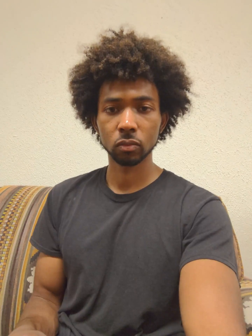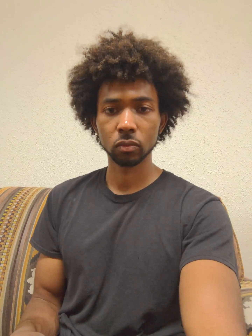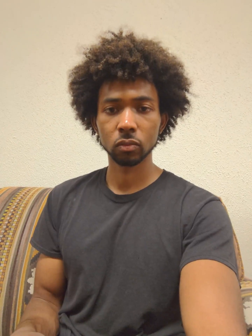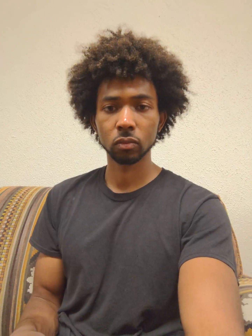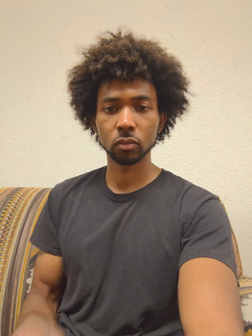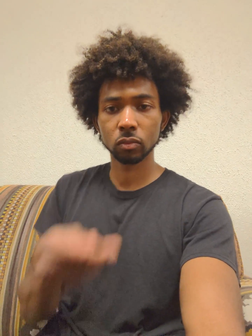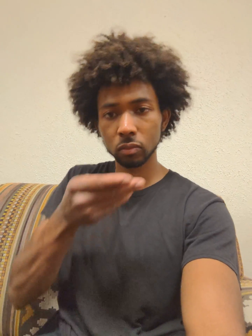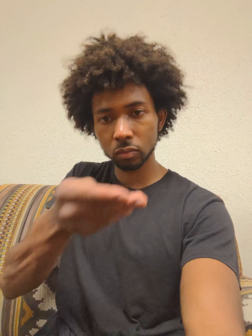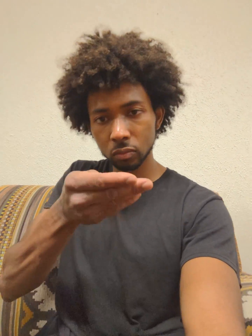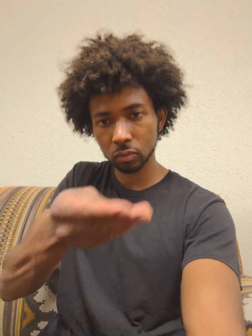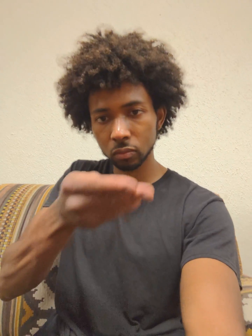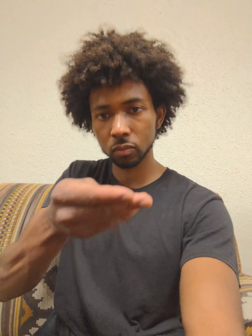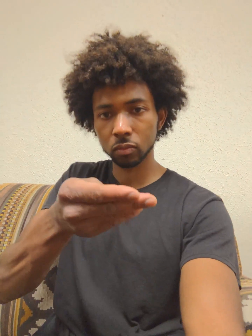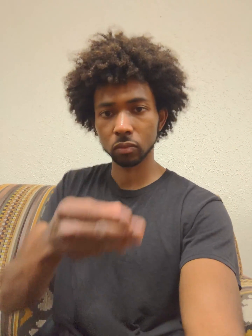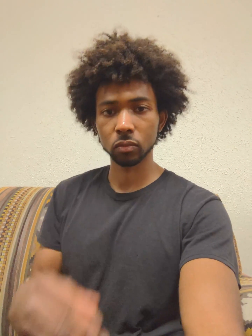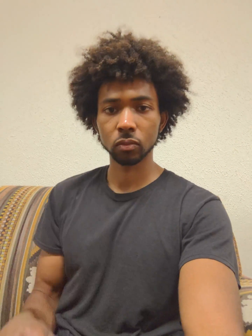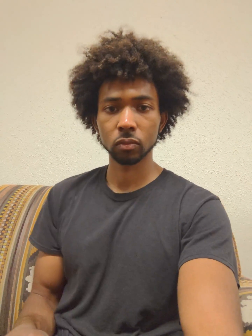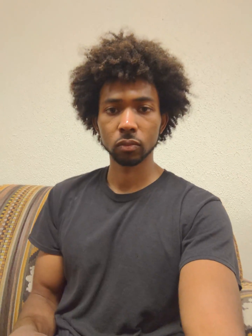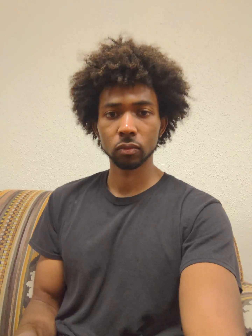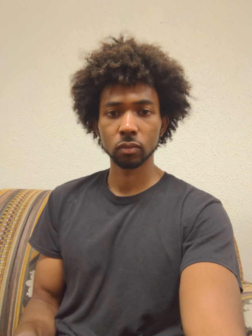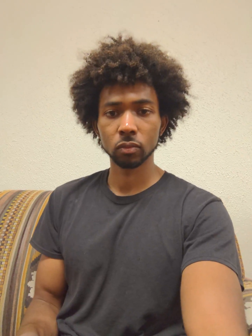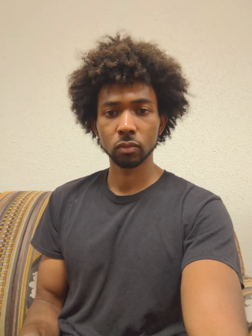feed